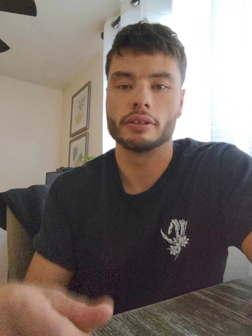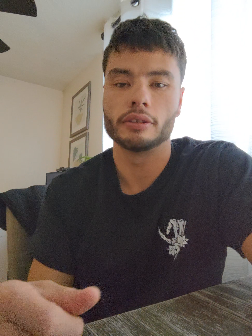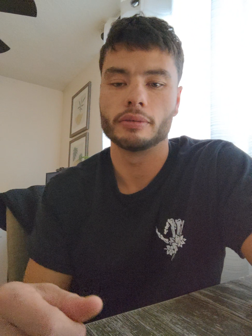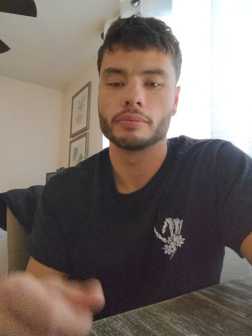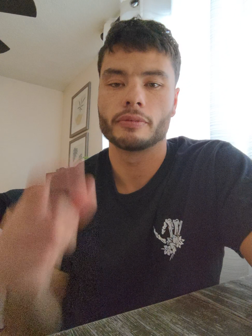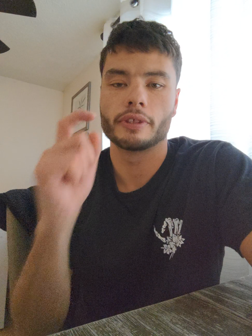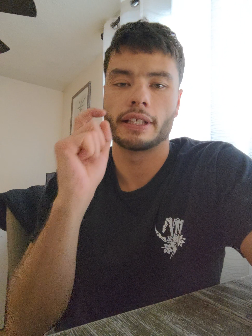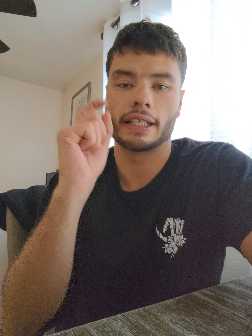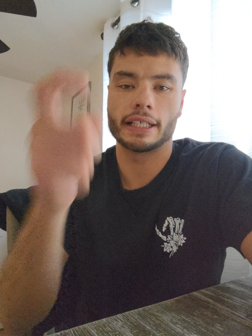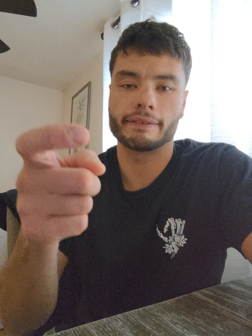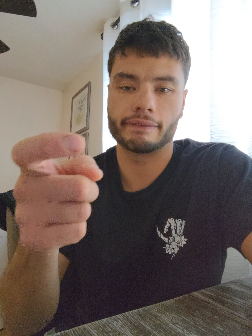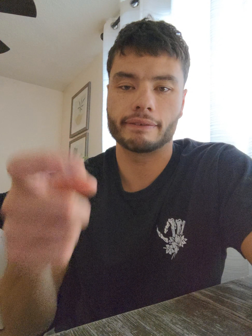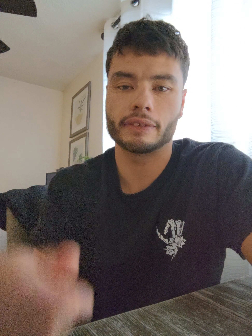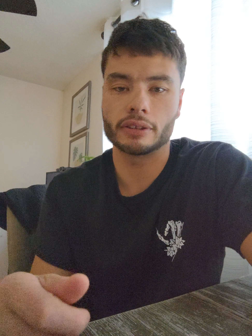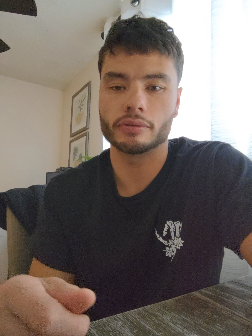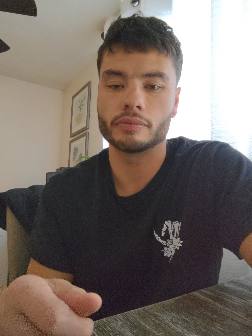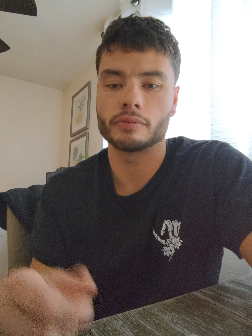gift